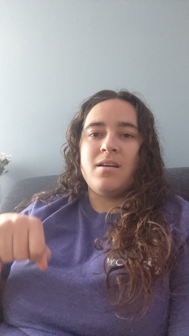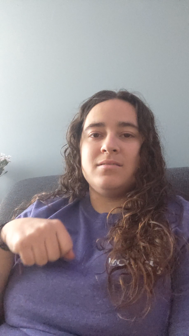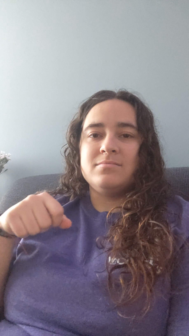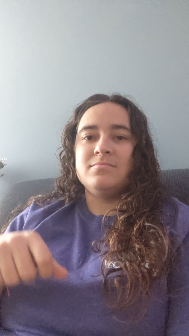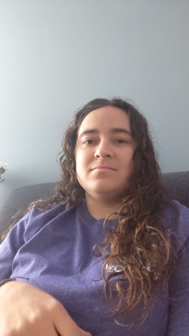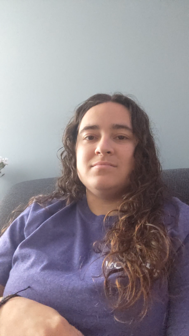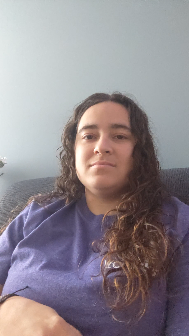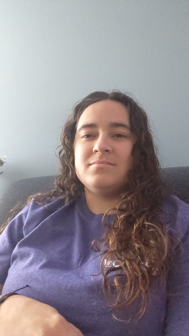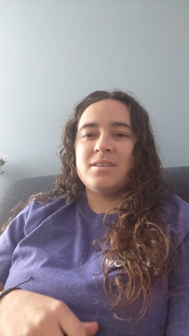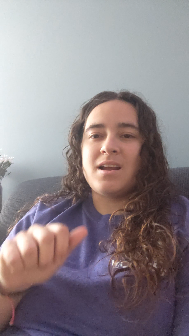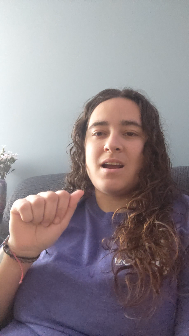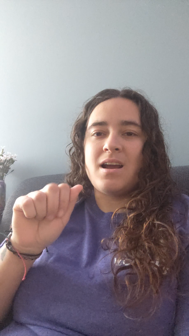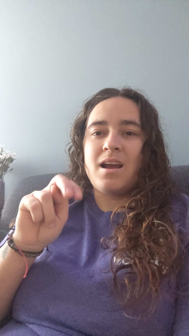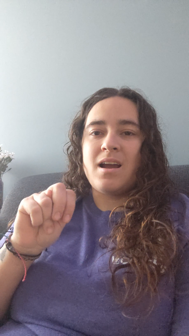an